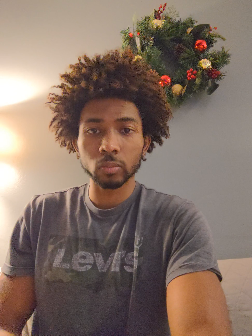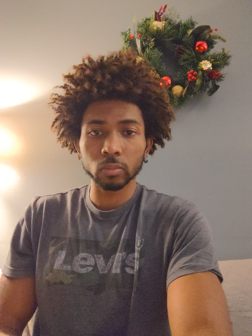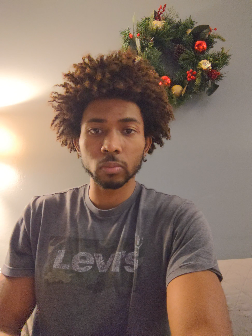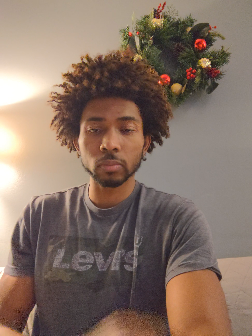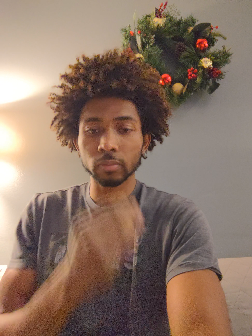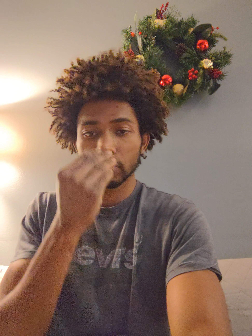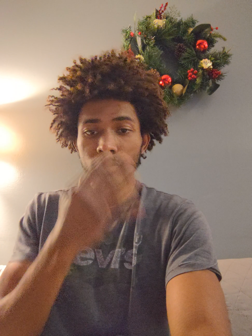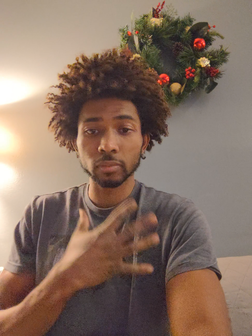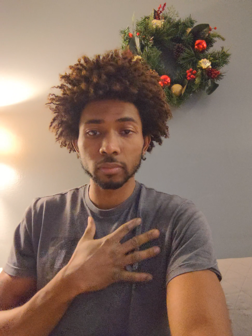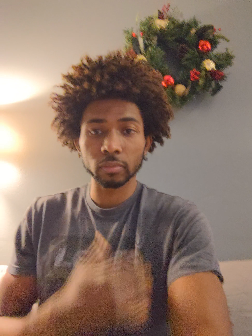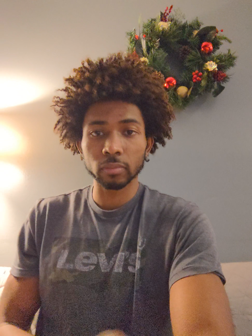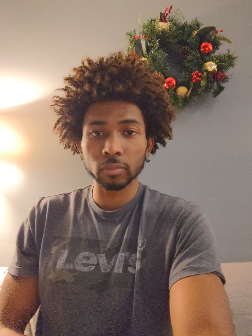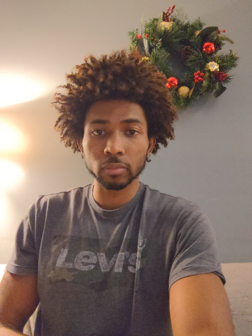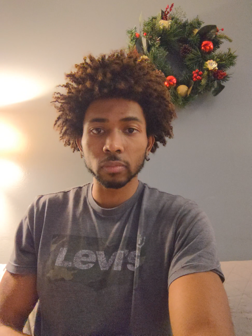pajamas